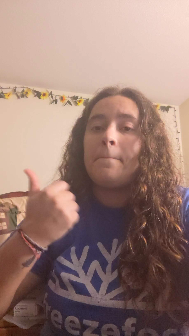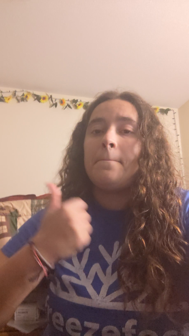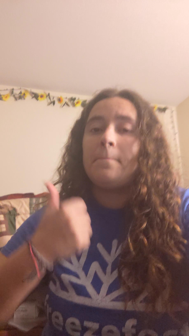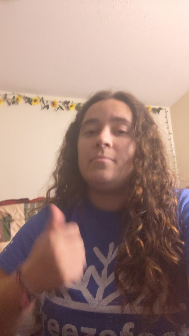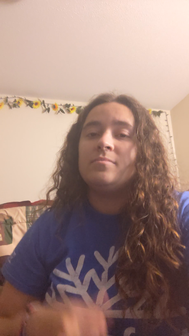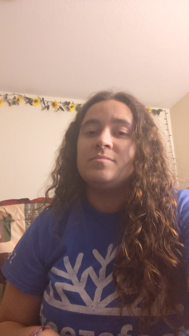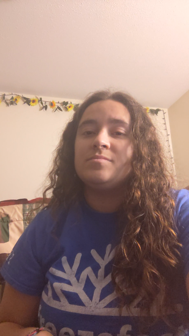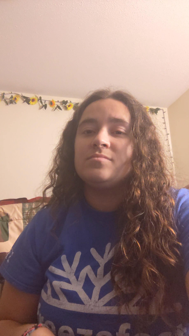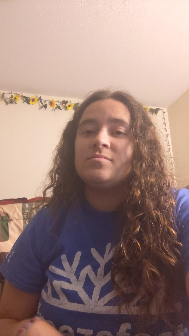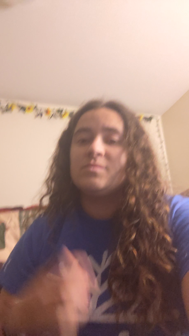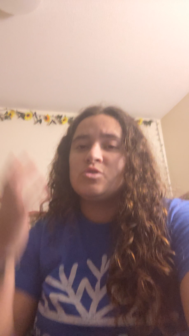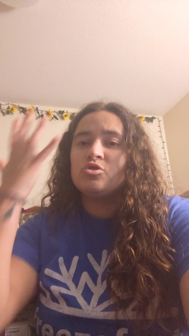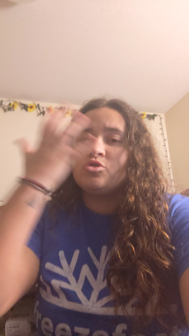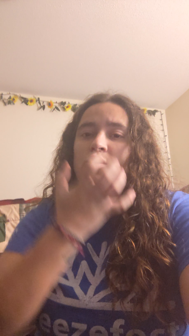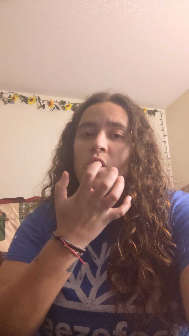dark